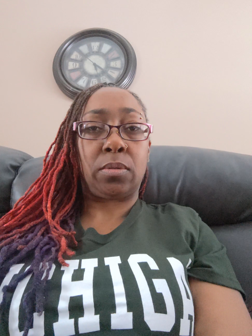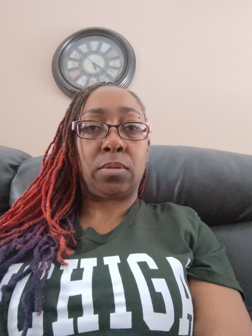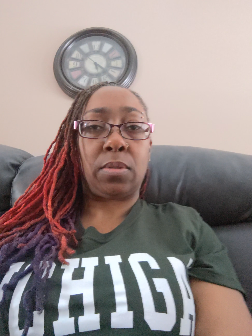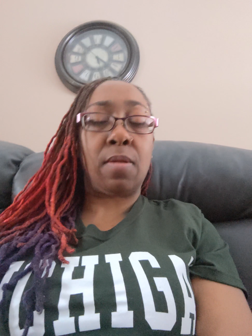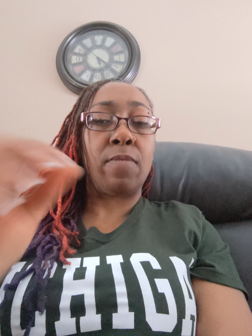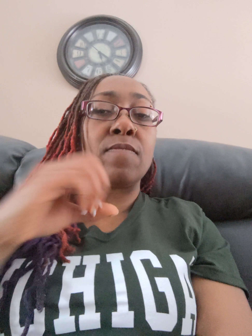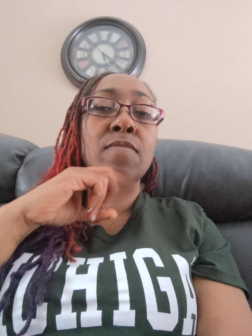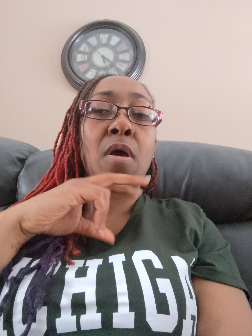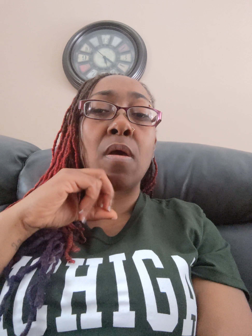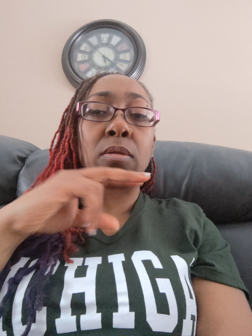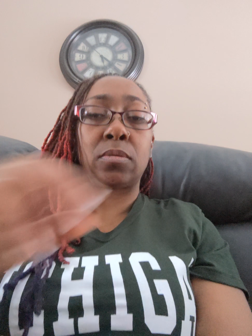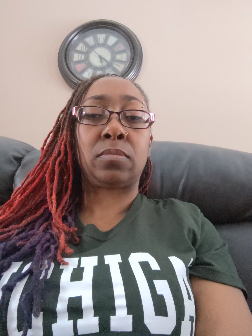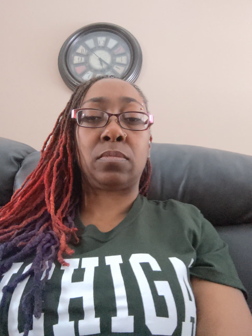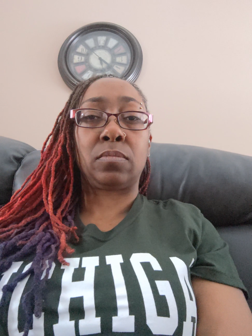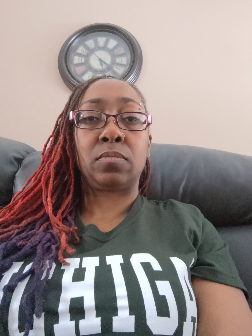frog